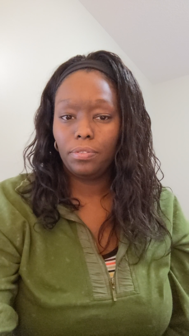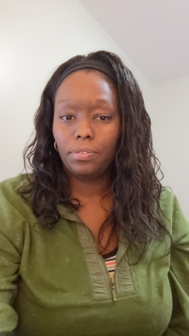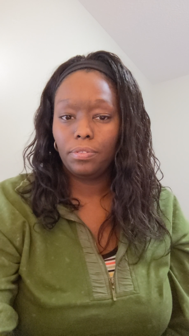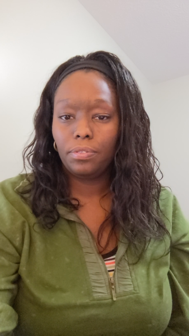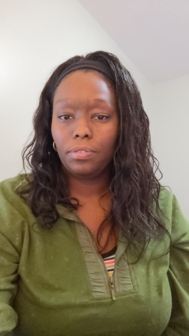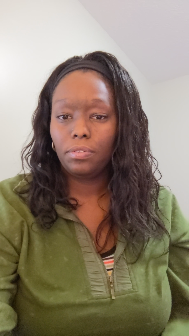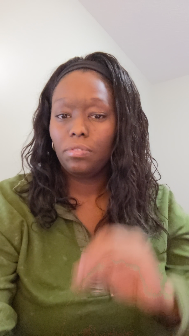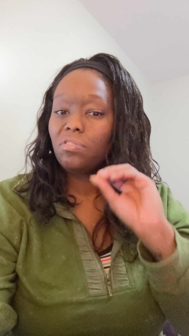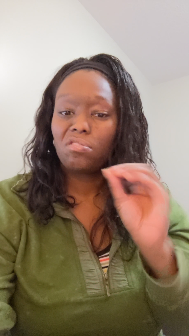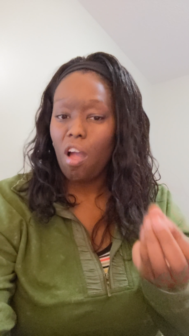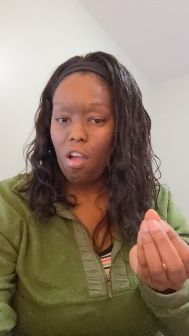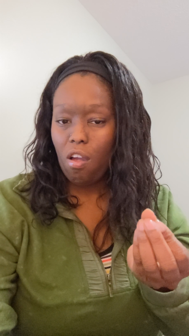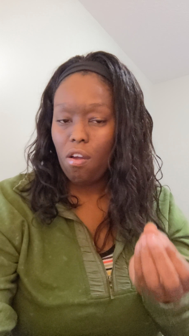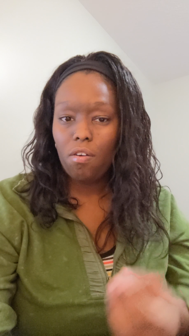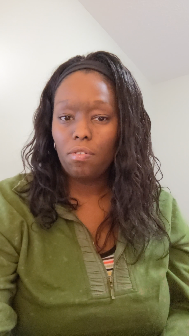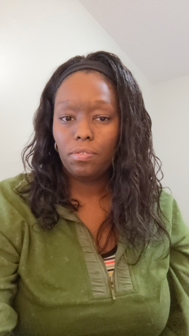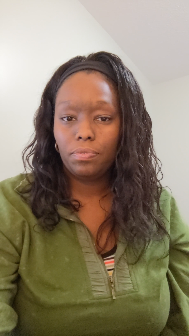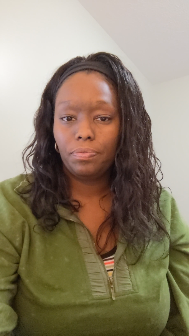none